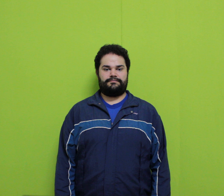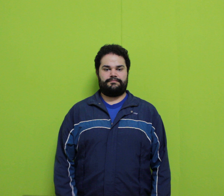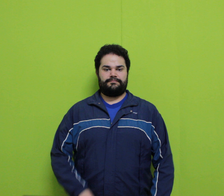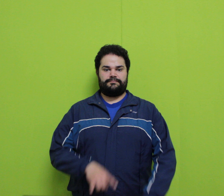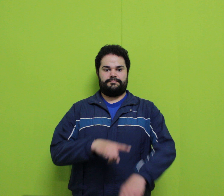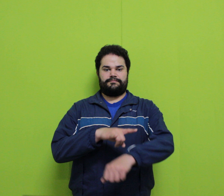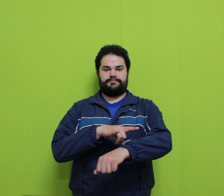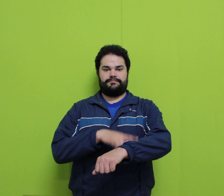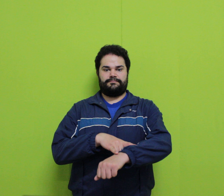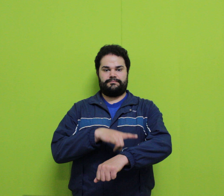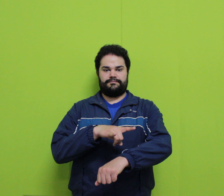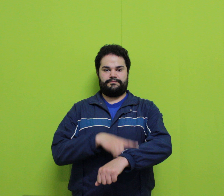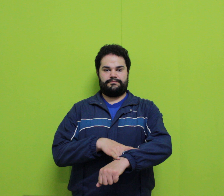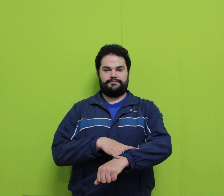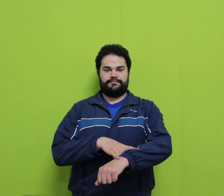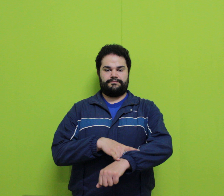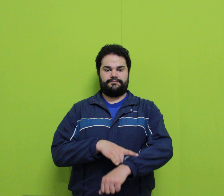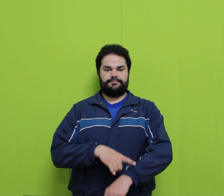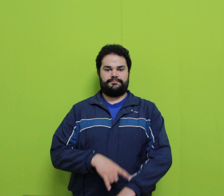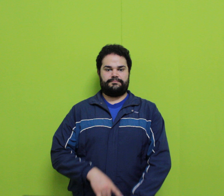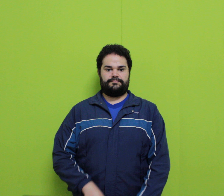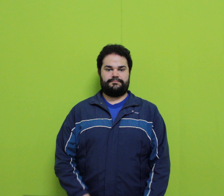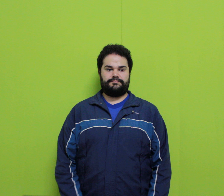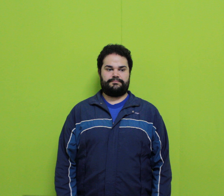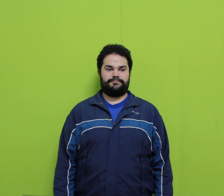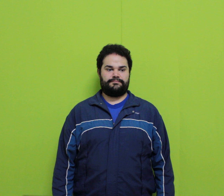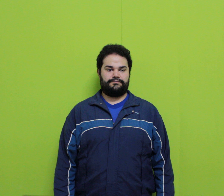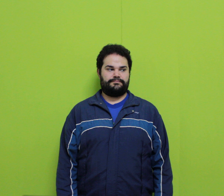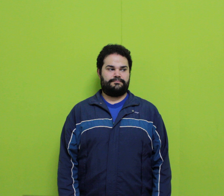banheiro